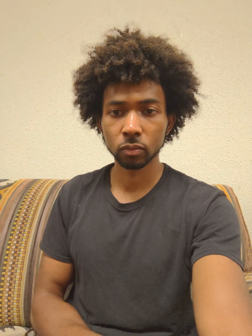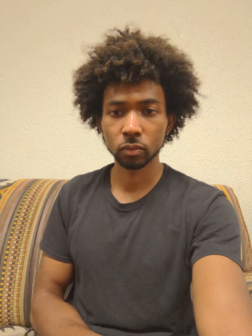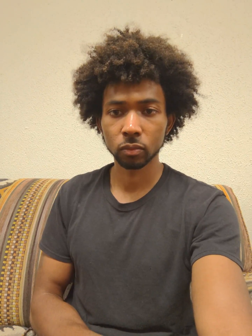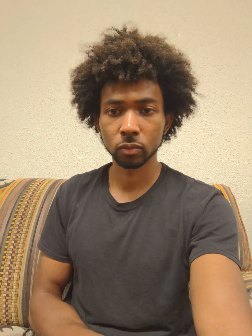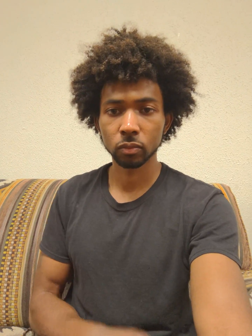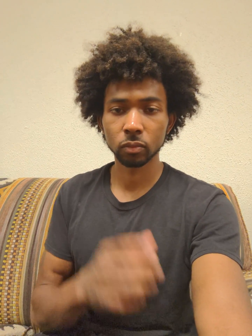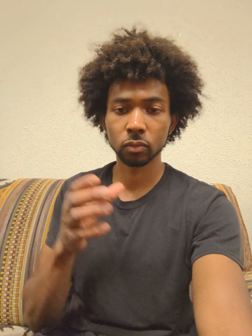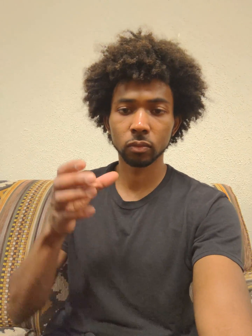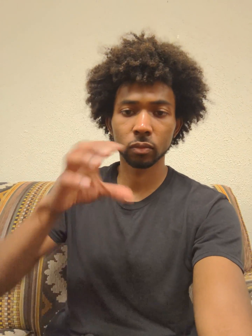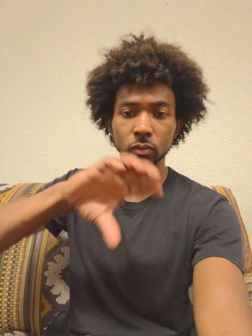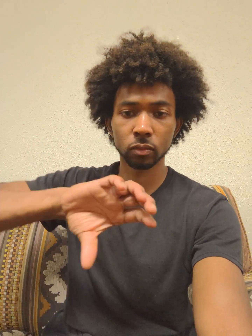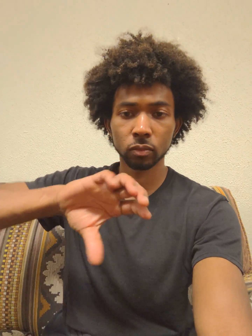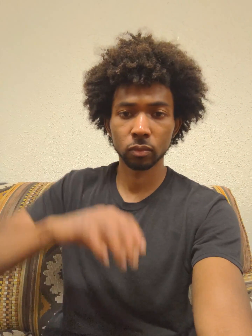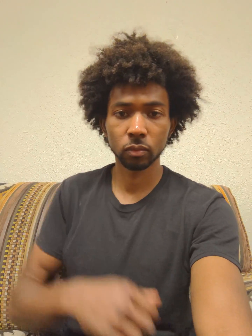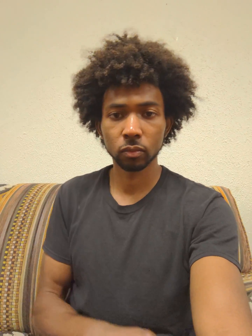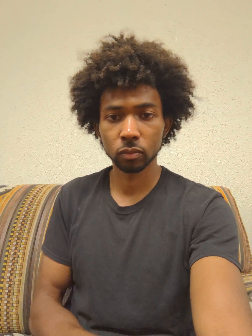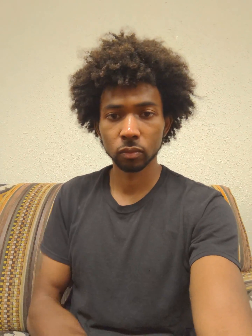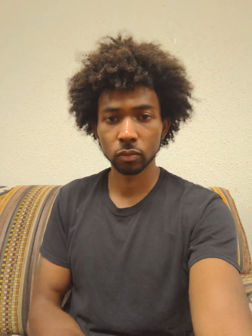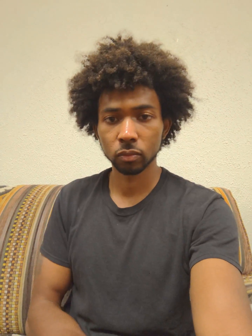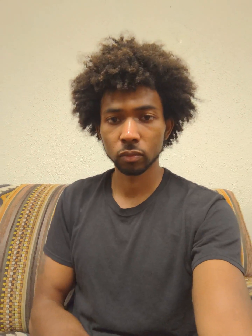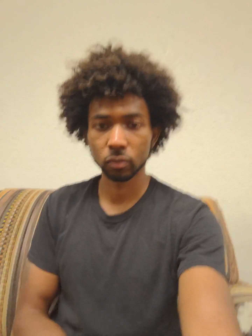dump